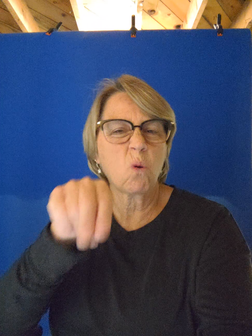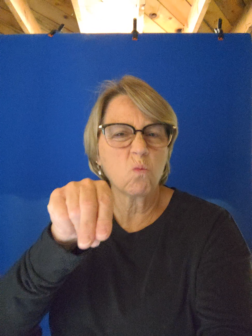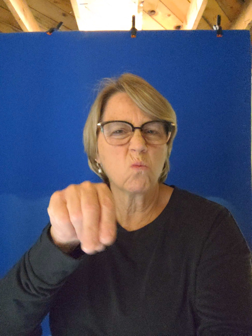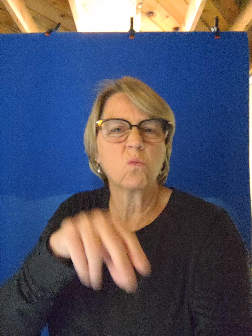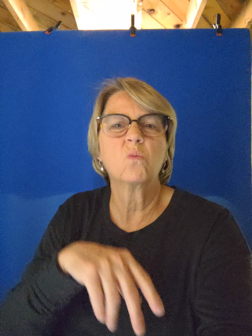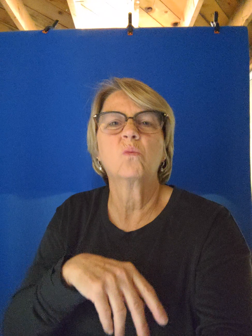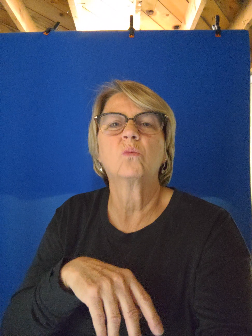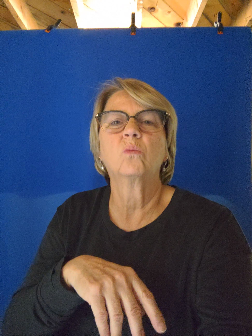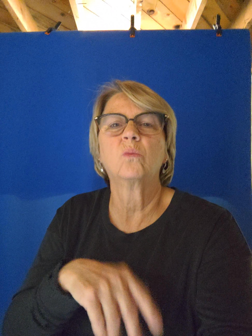no